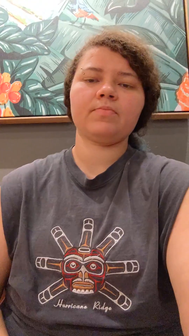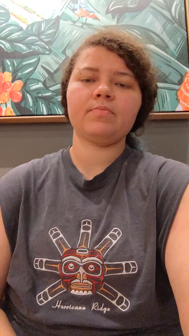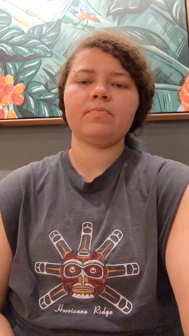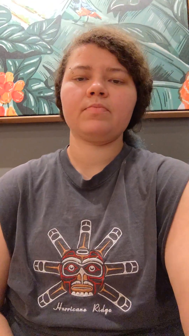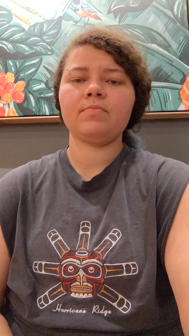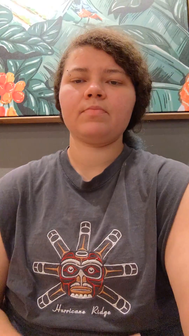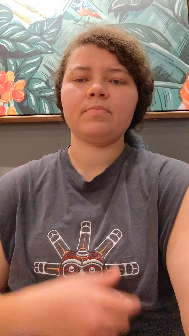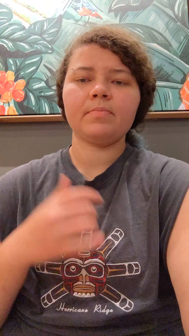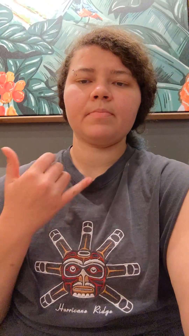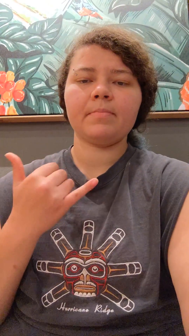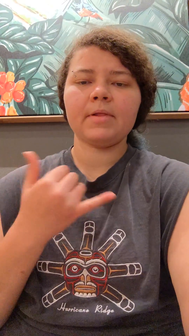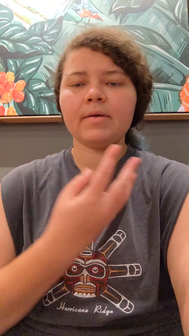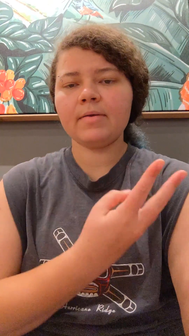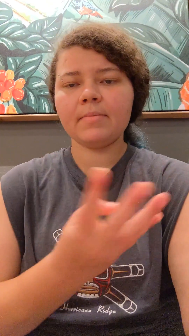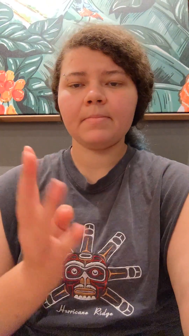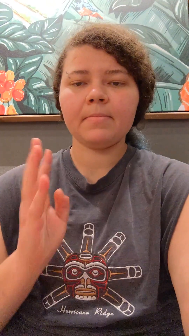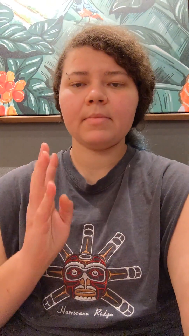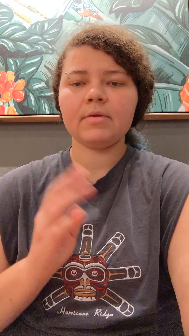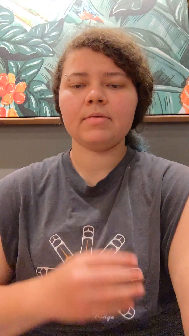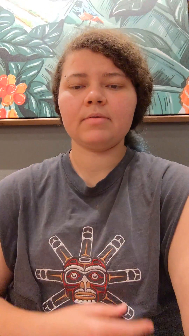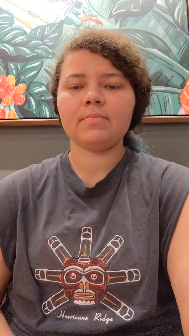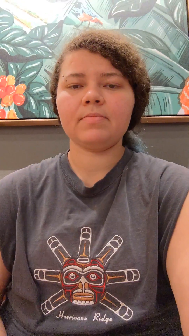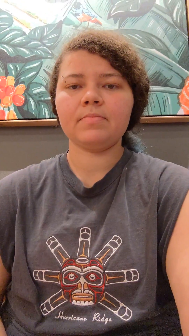playpen